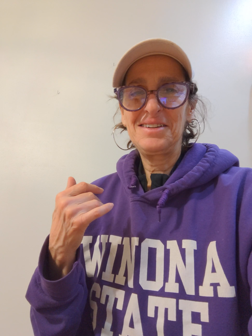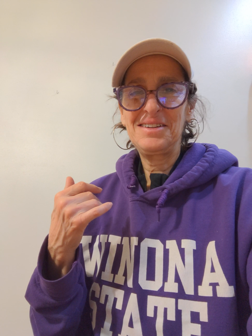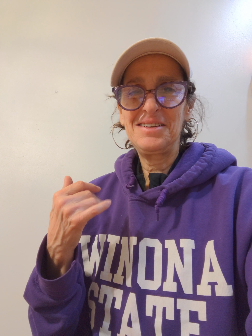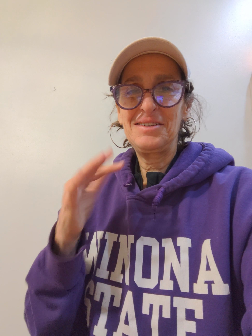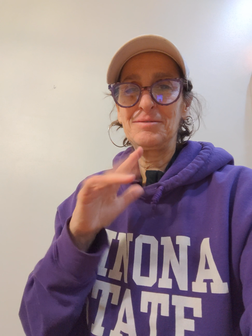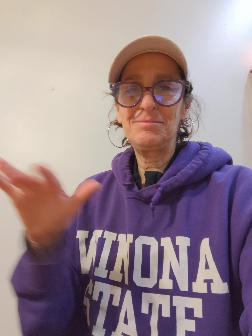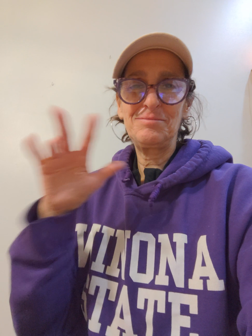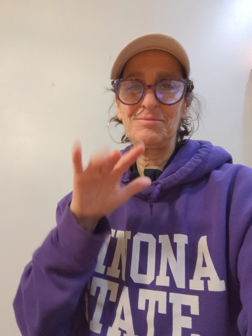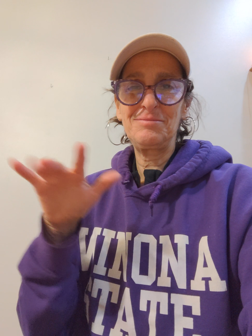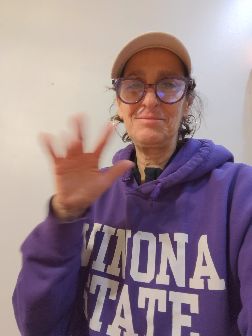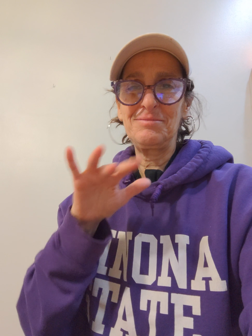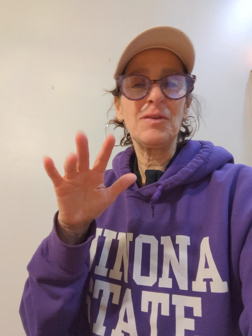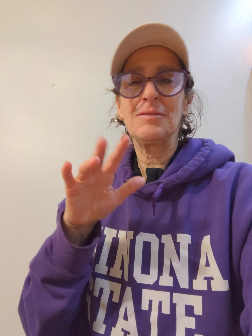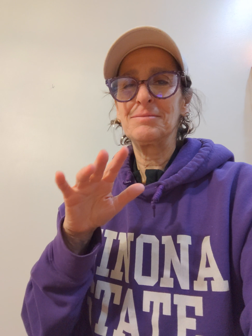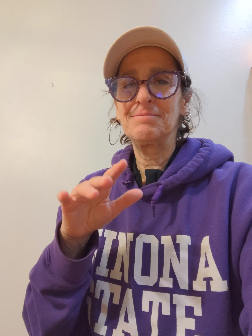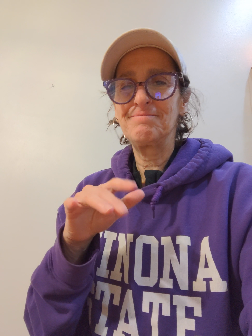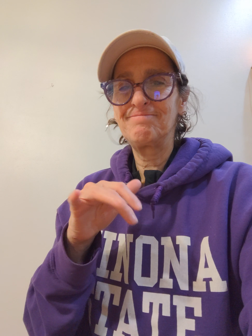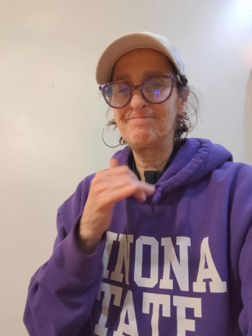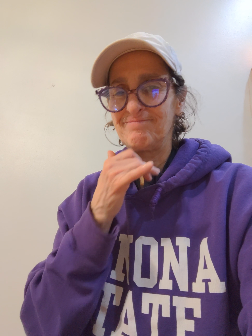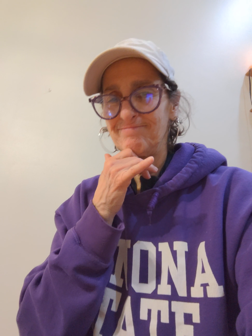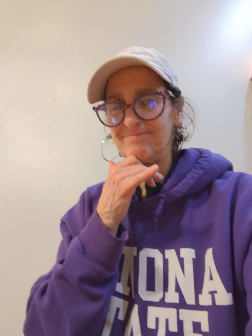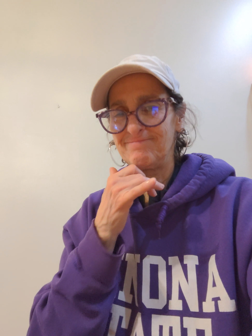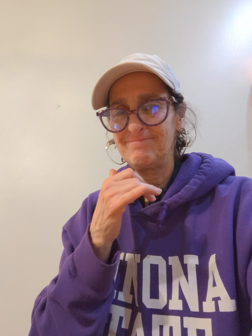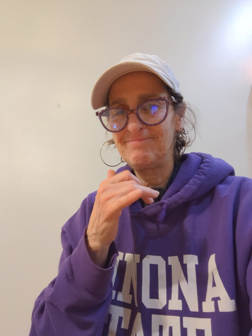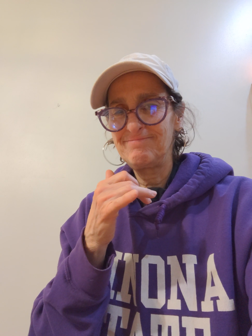finger